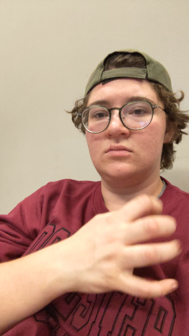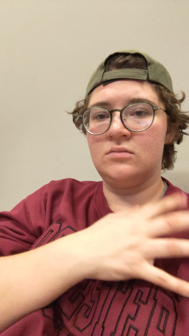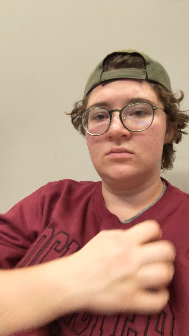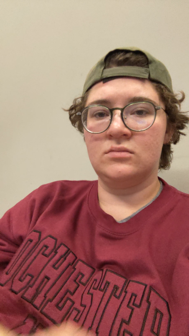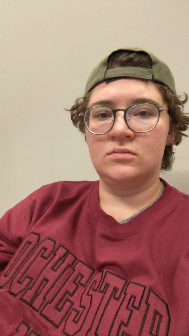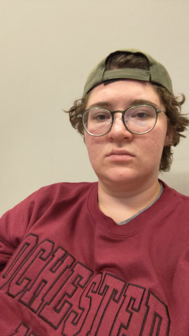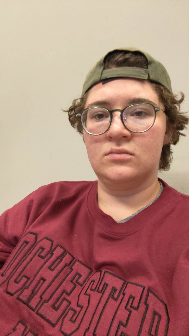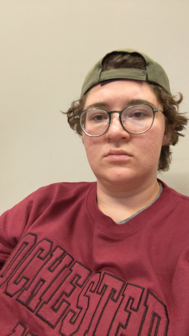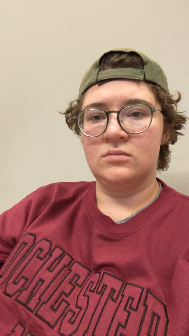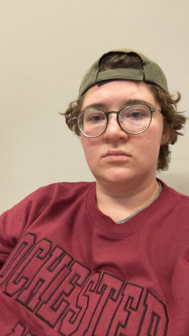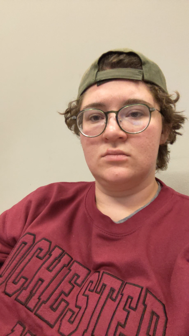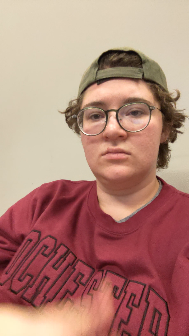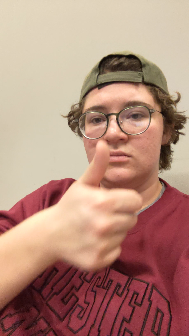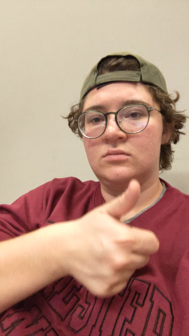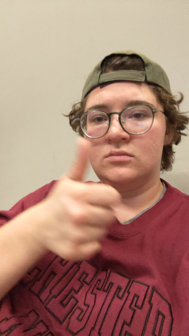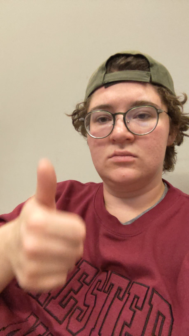each